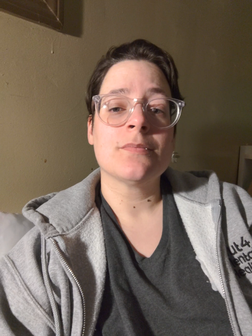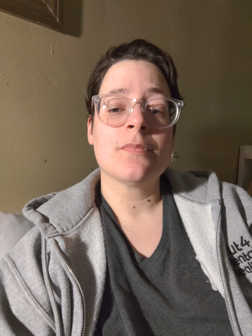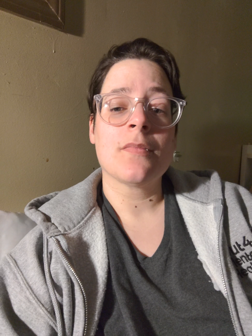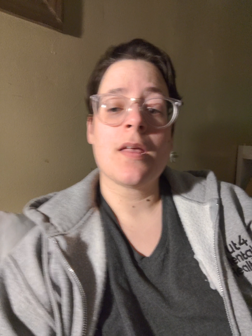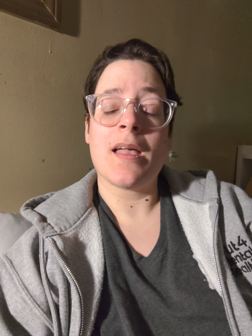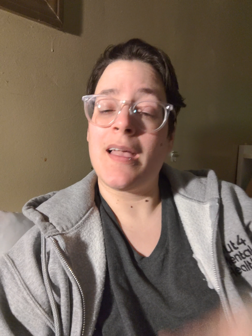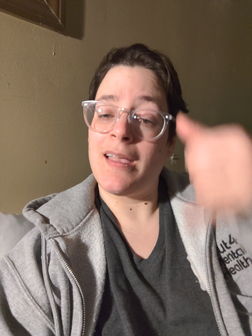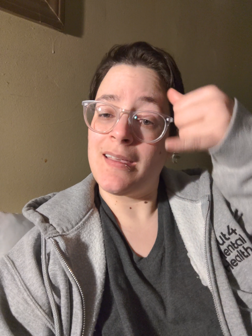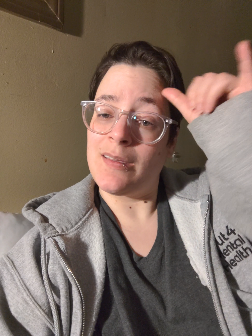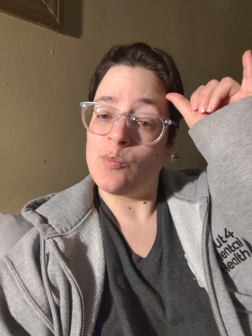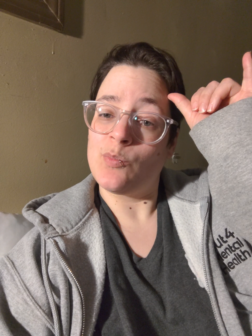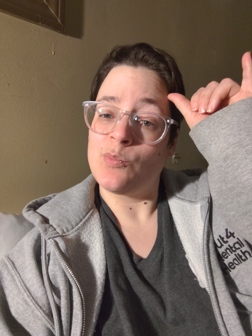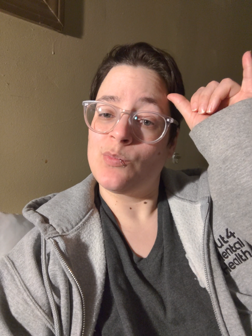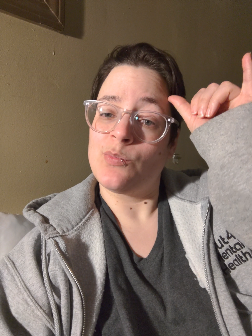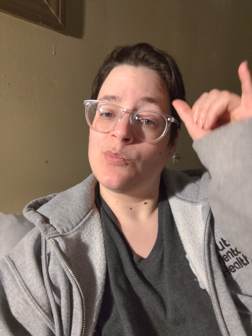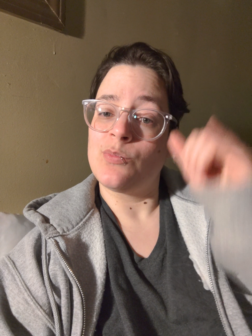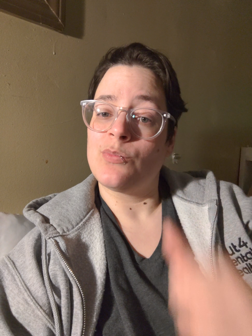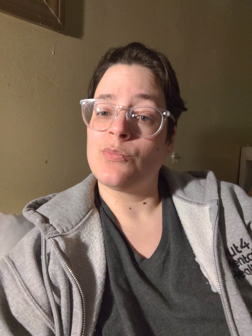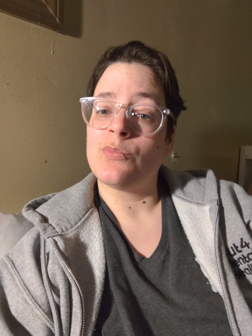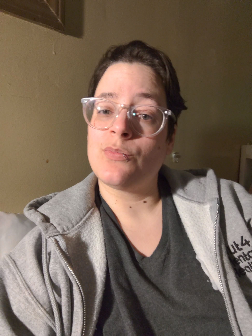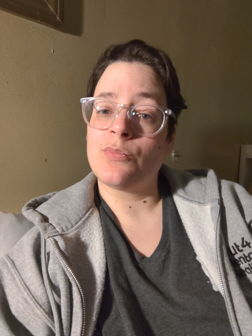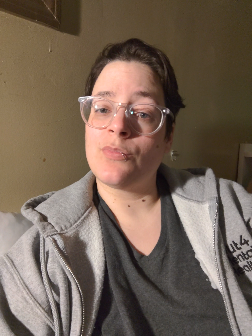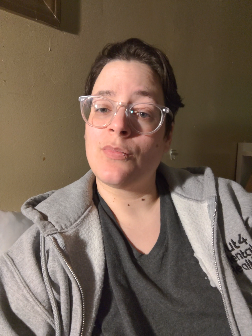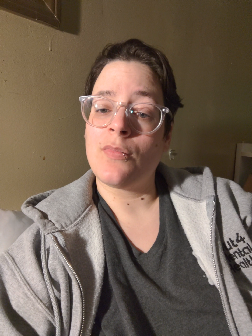cow